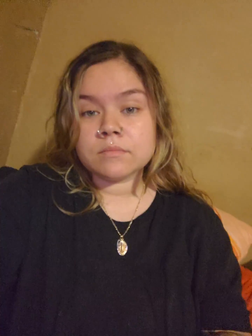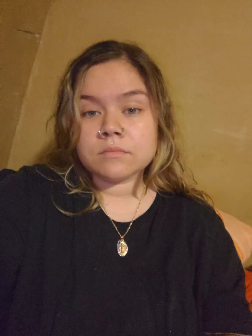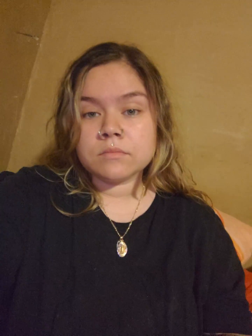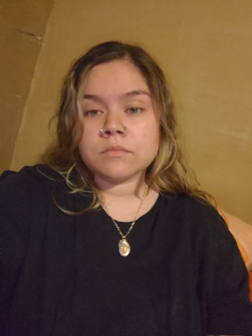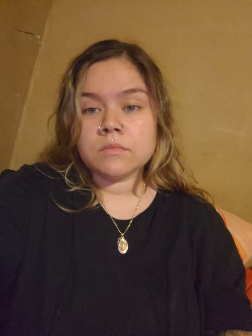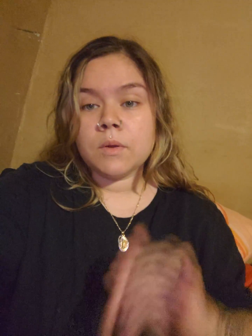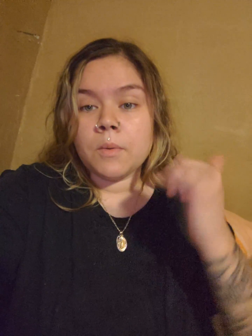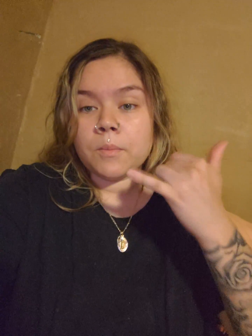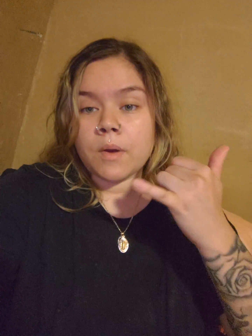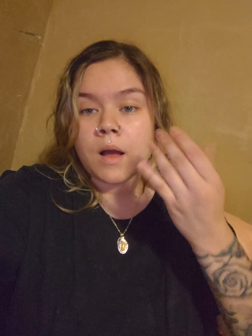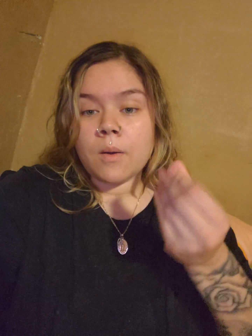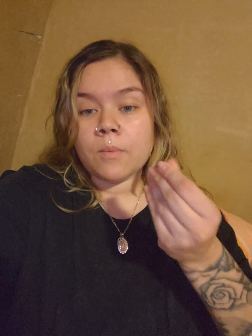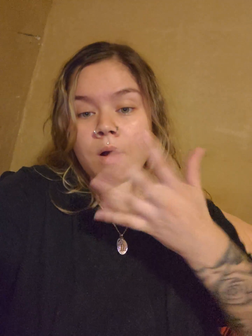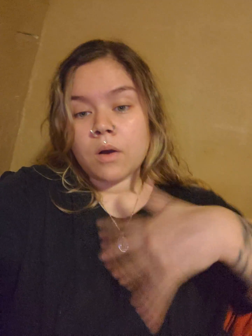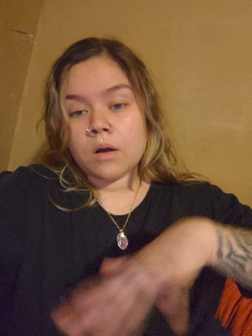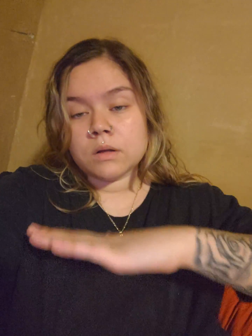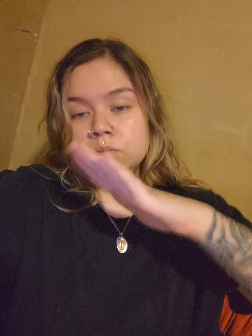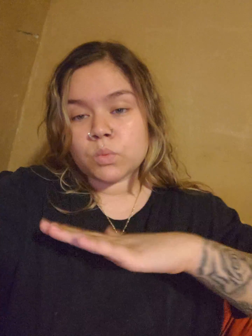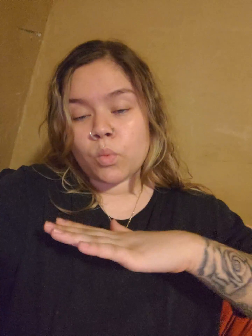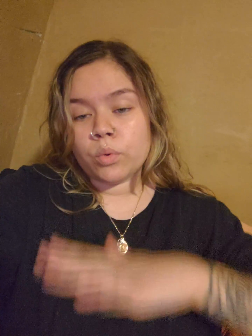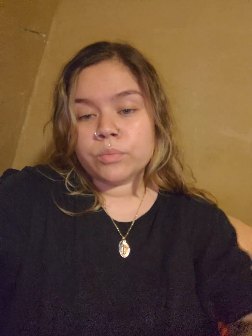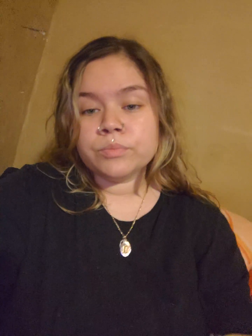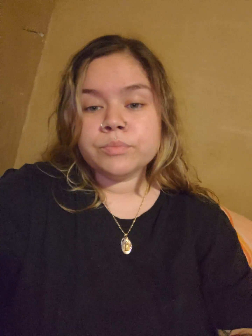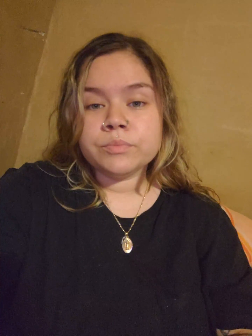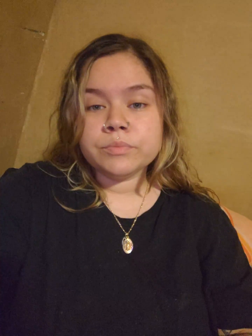playground